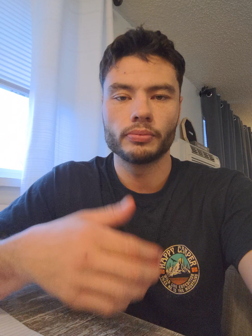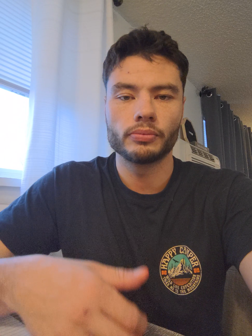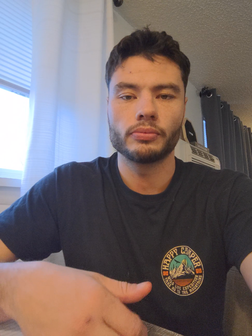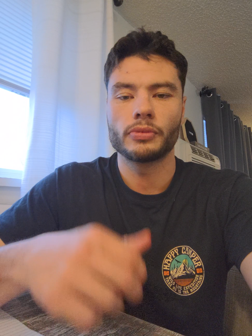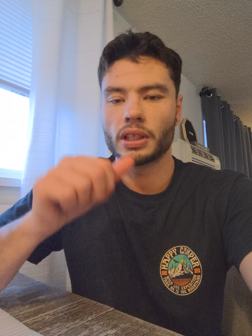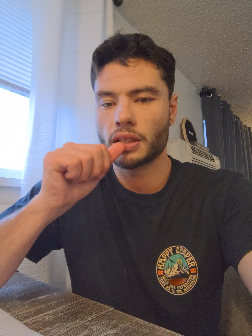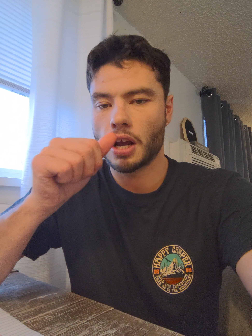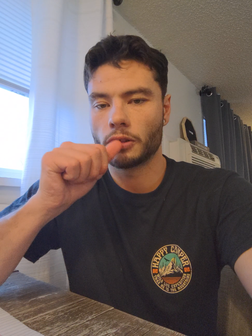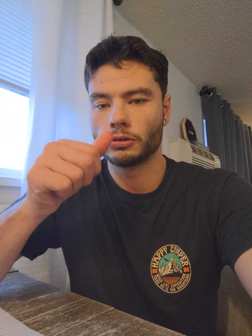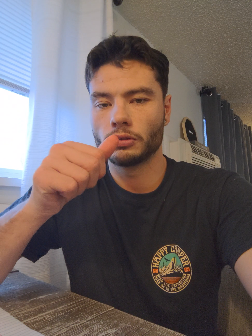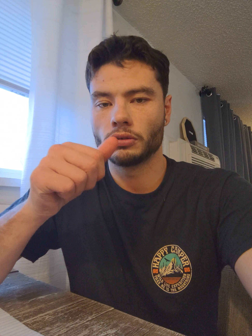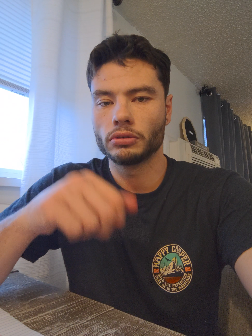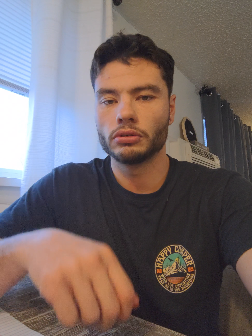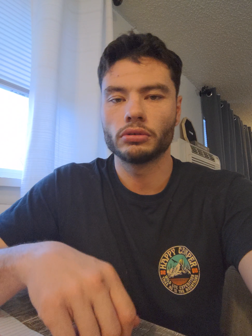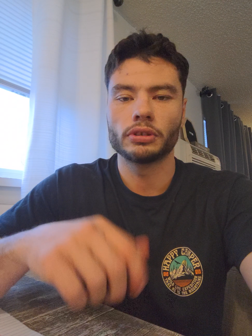nuts